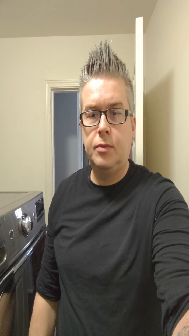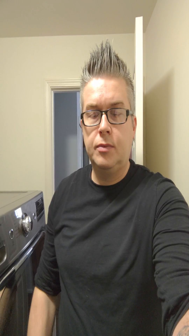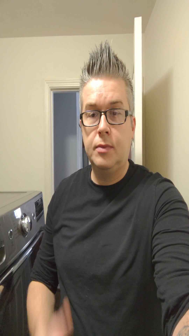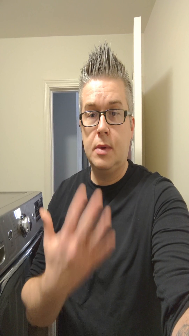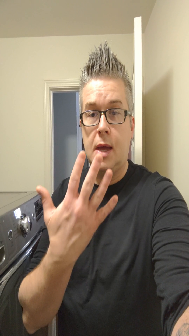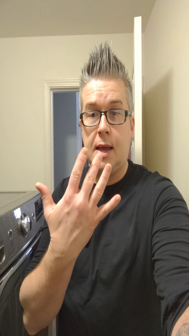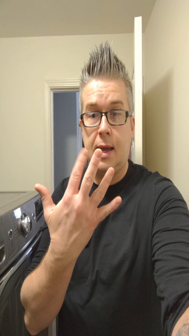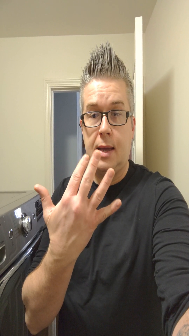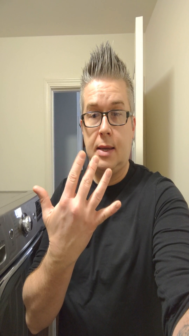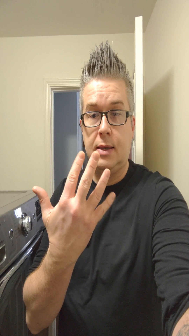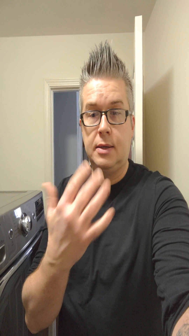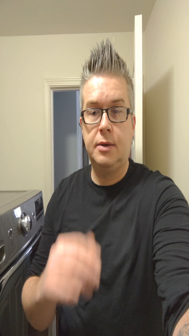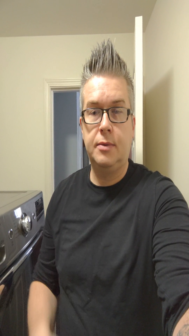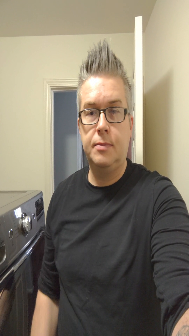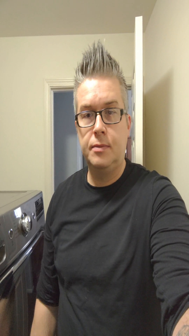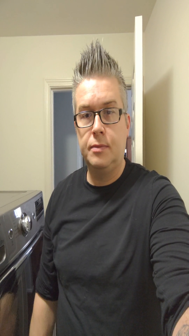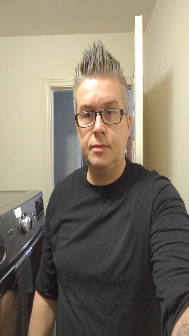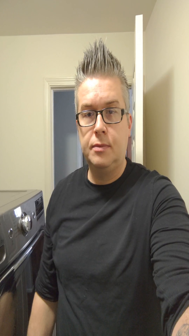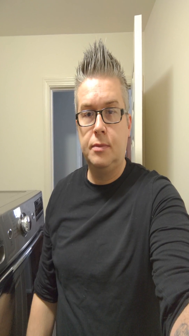finger